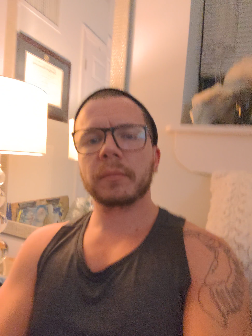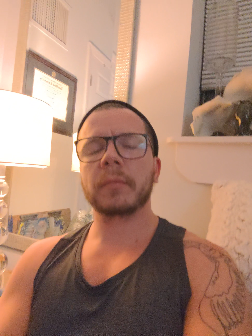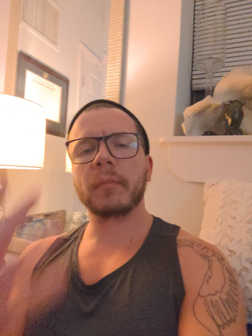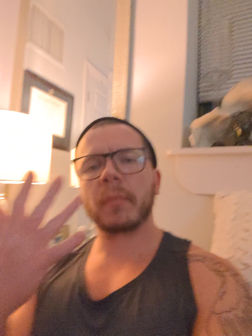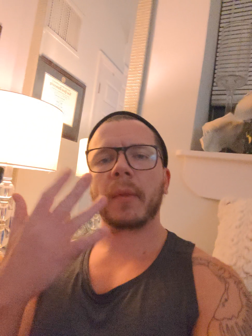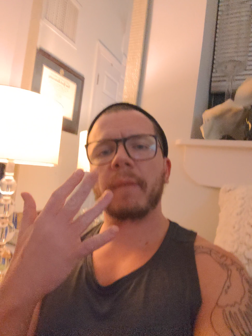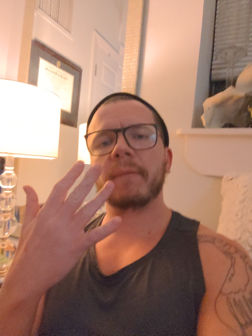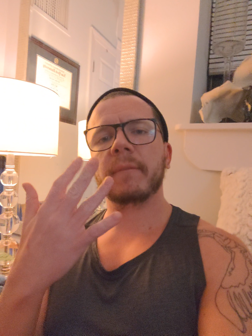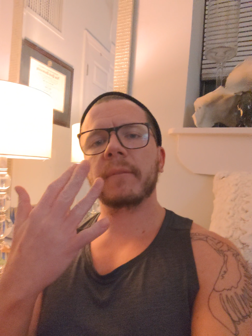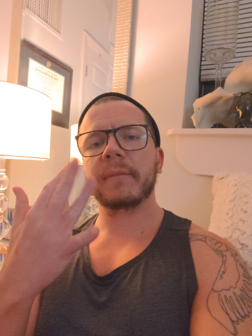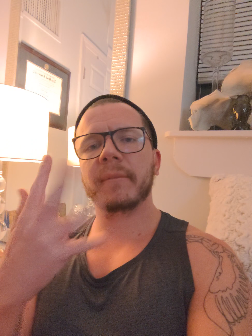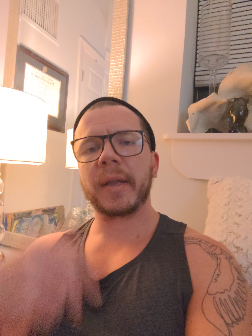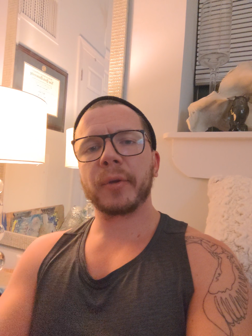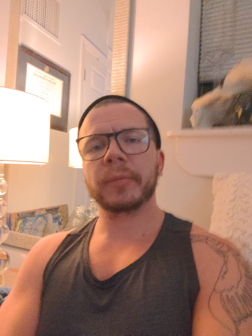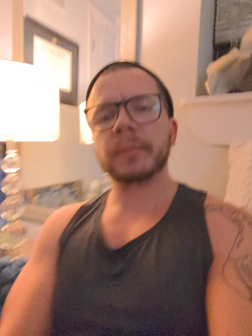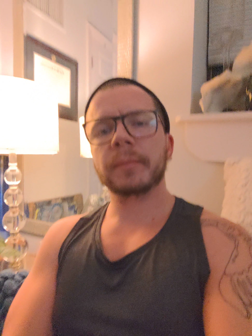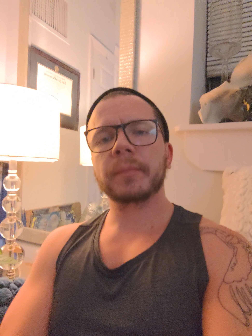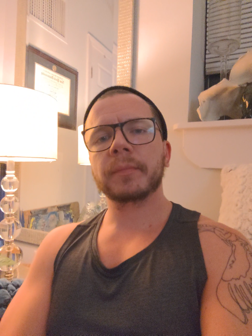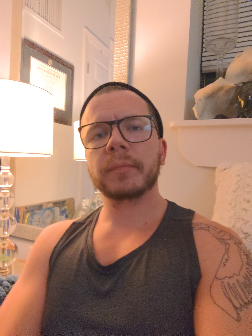finger